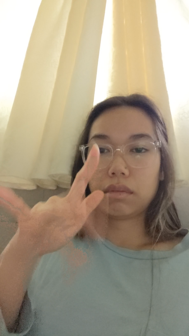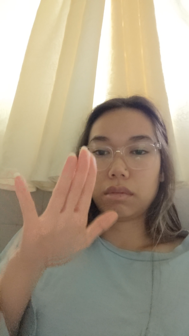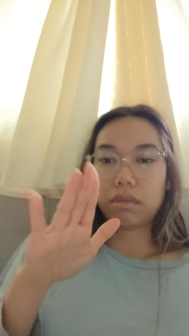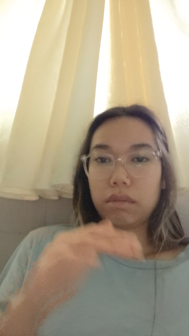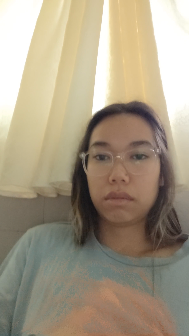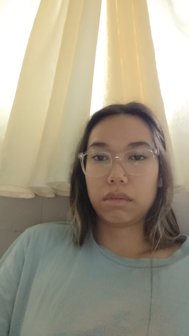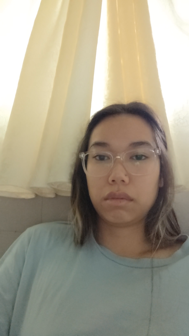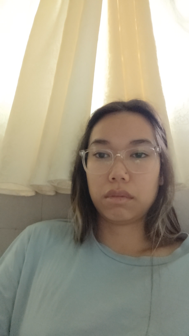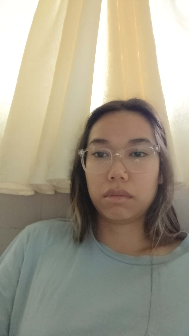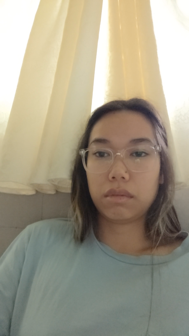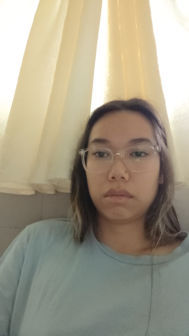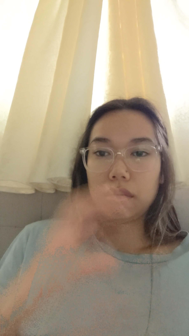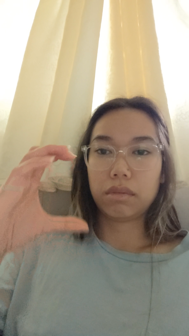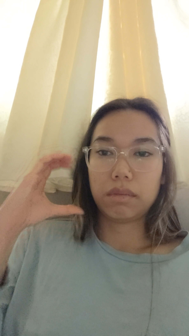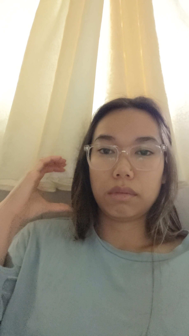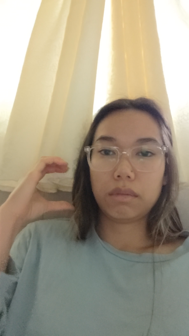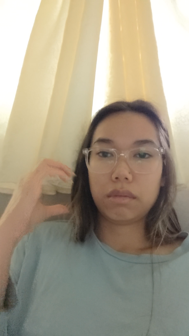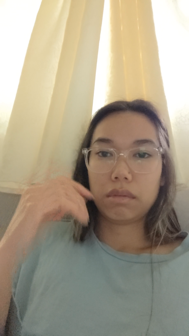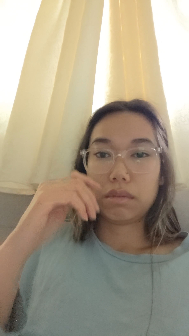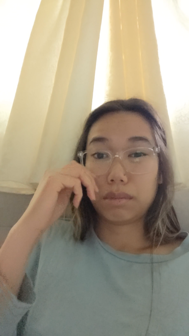bus